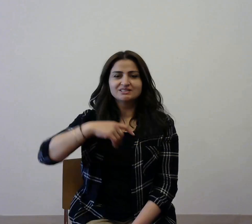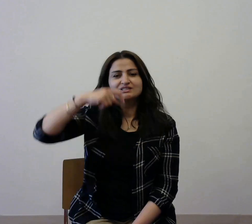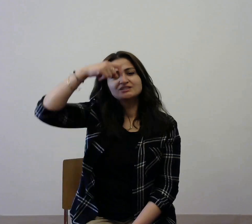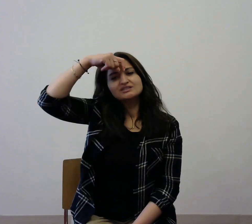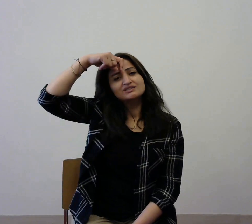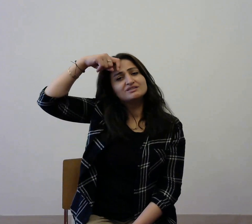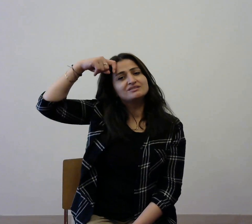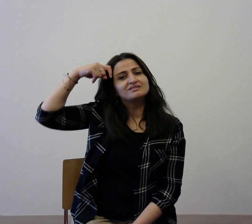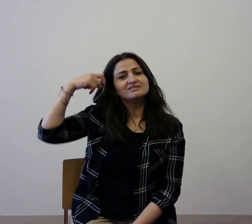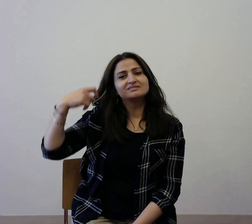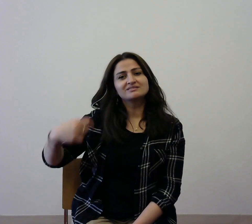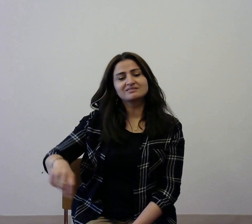isti